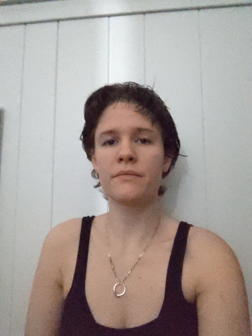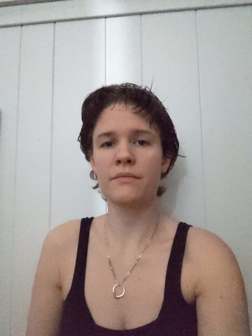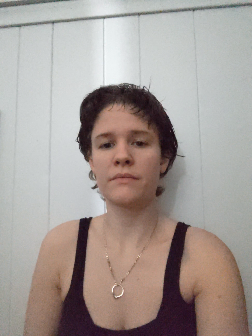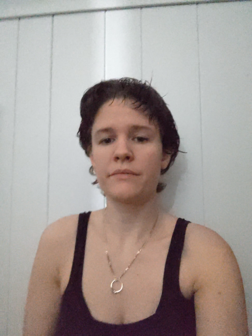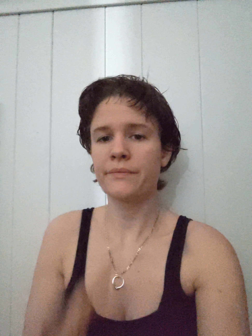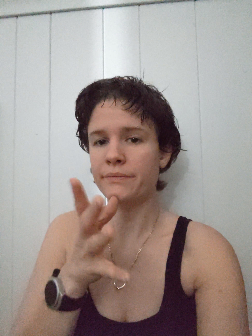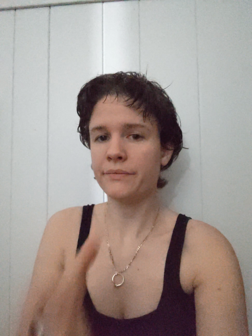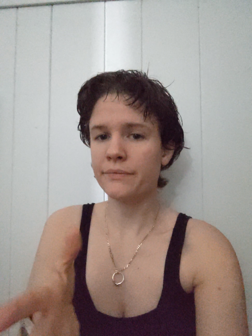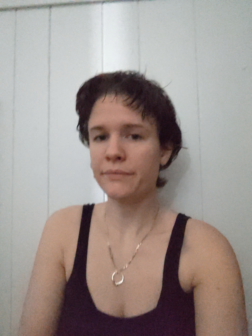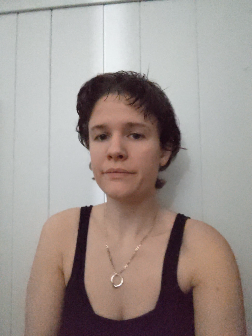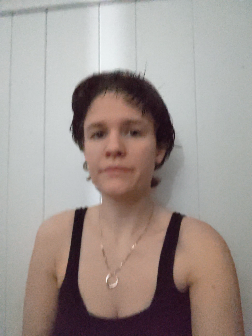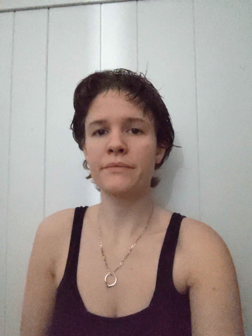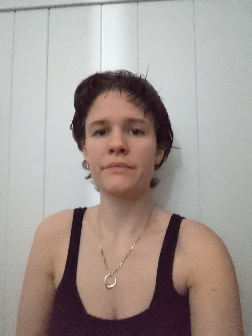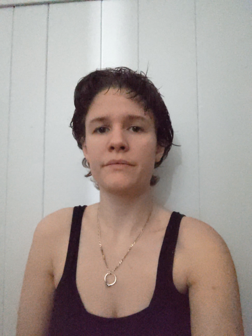grandma